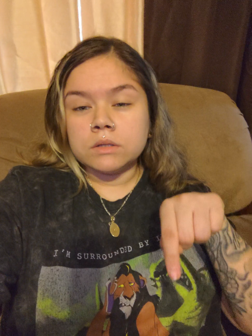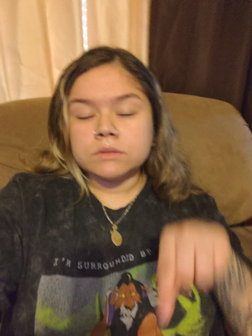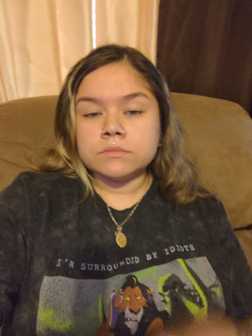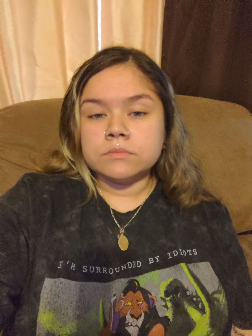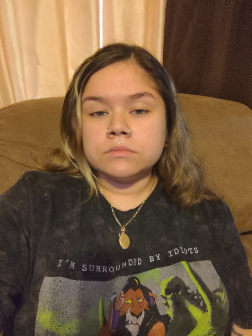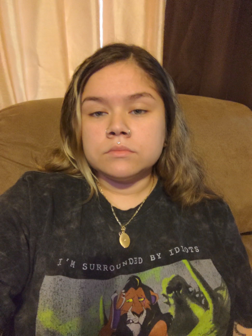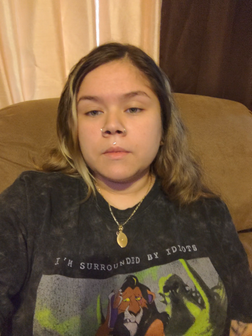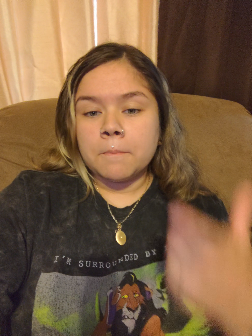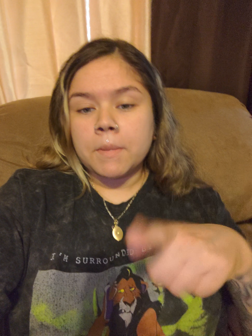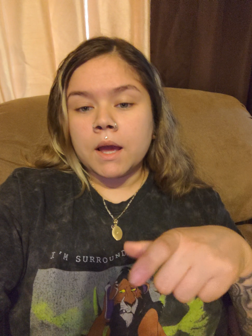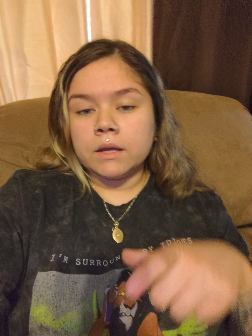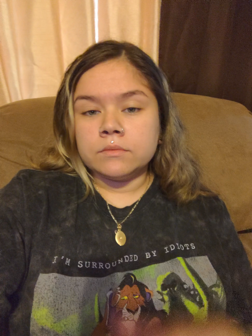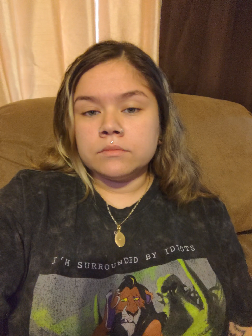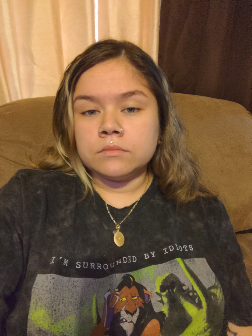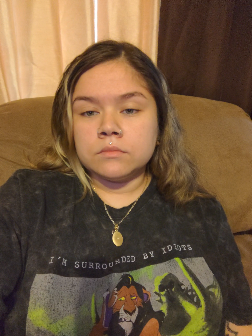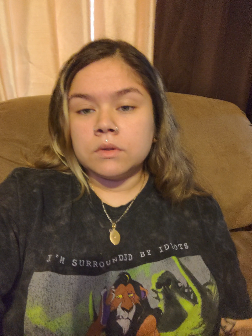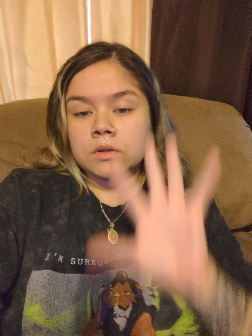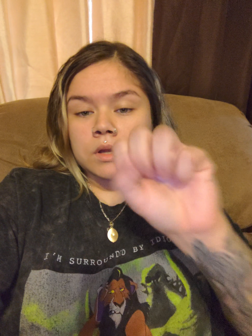plate